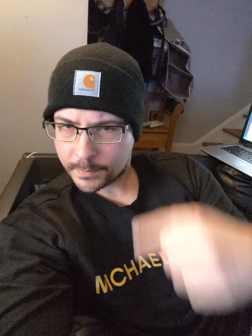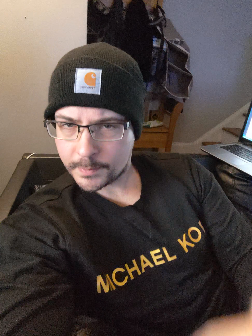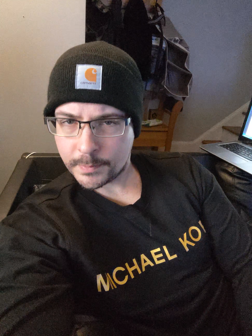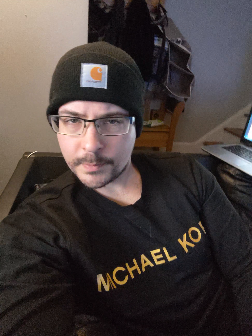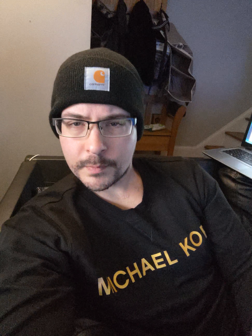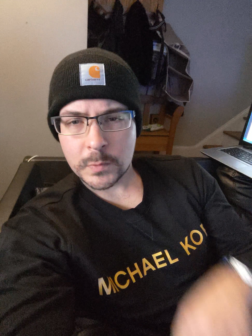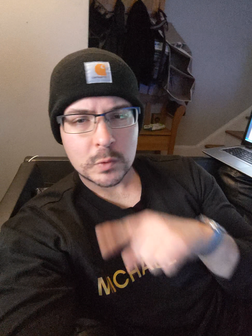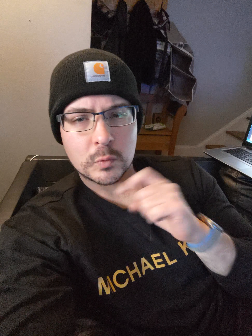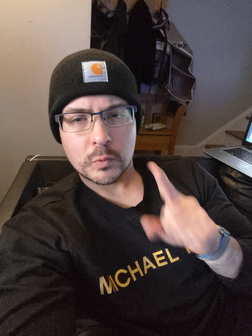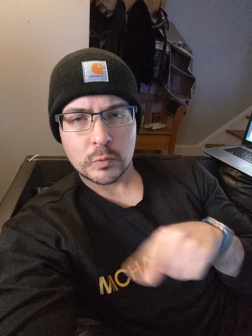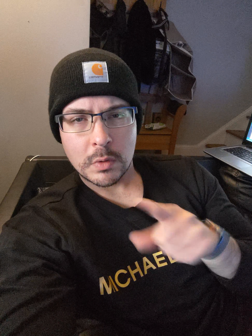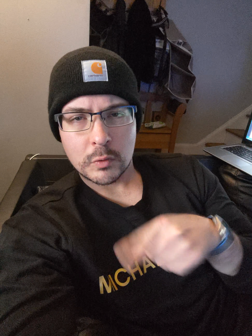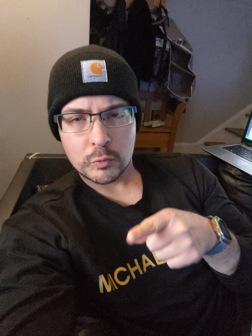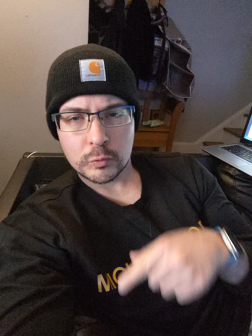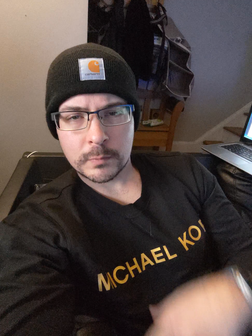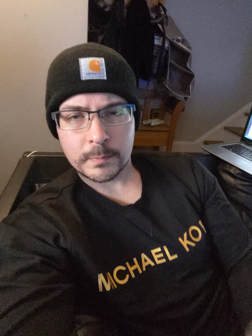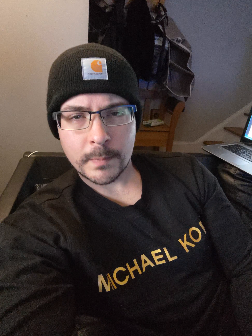dryer